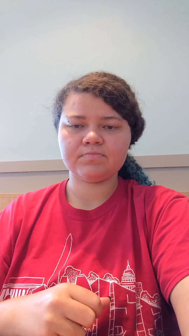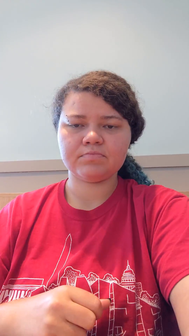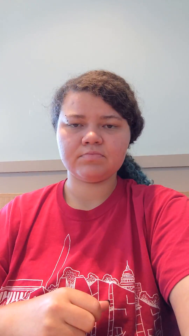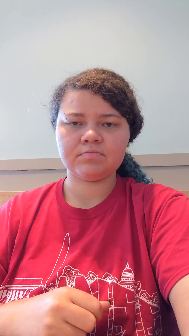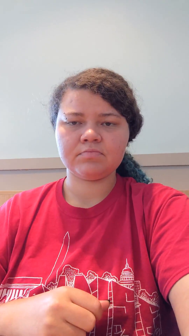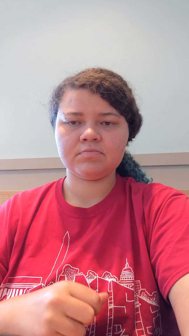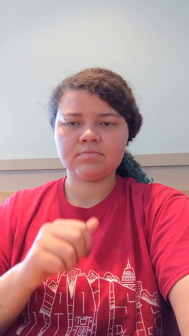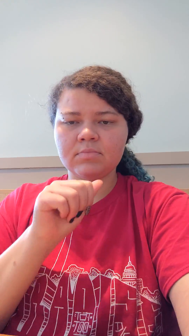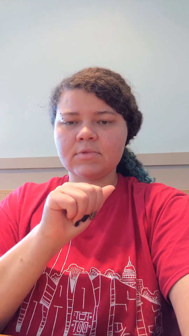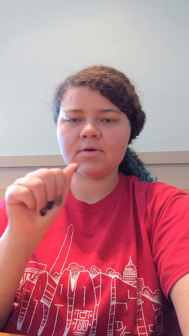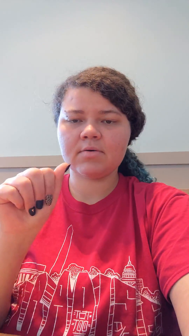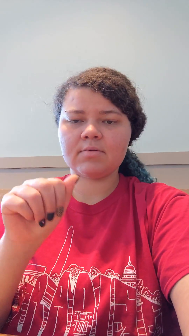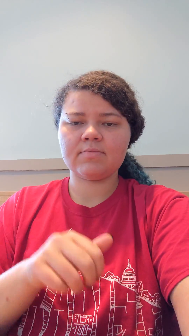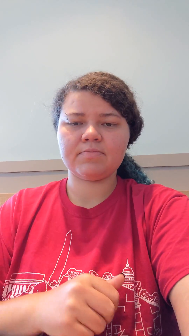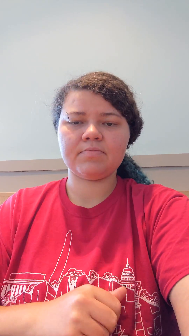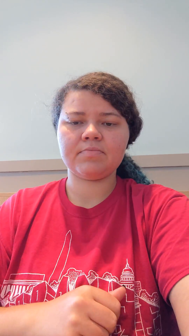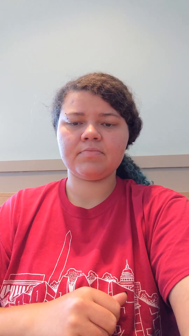a